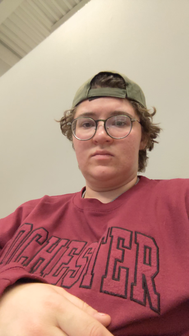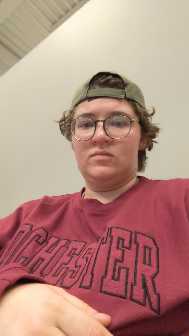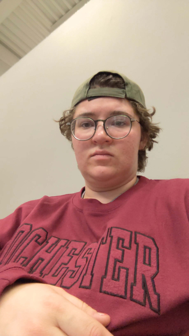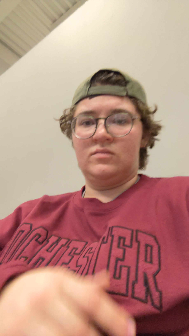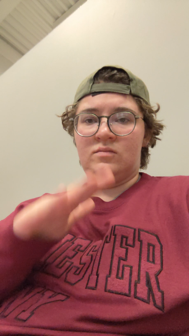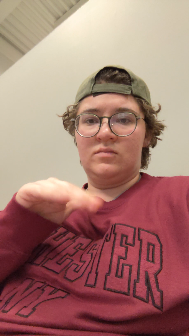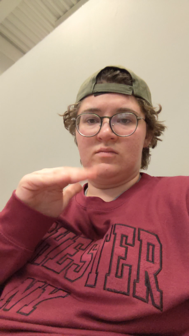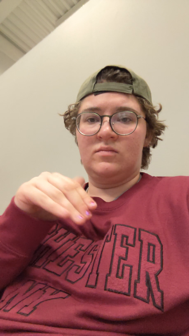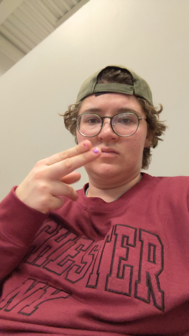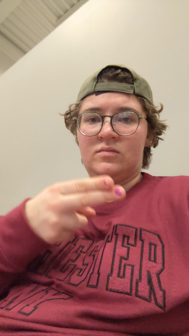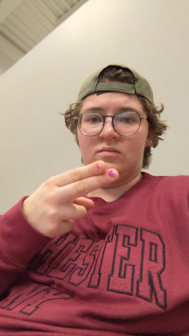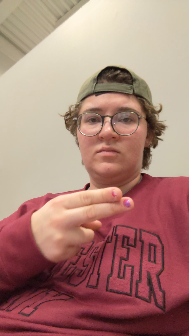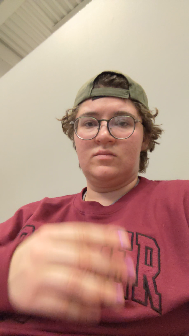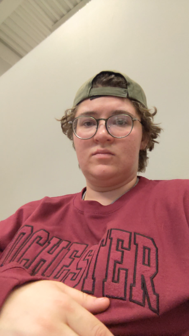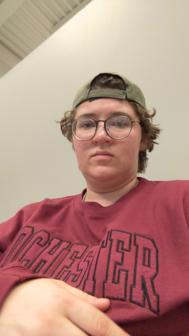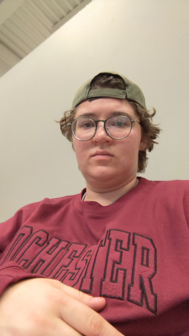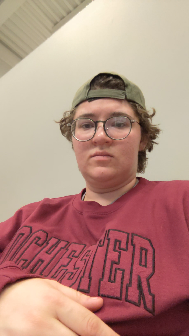pet's name